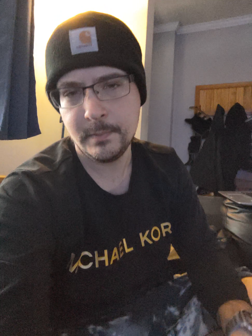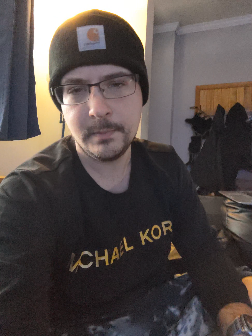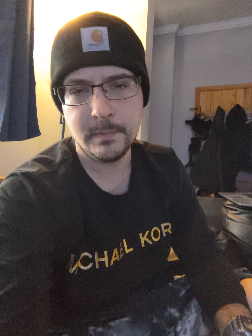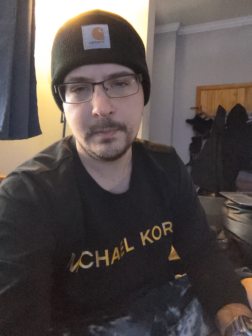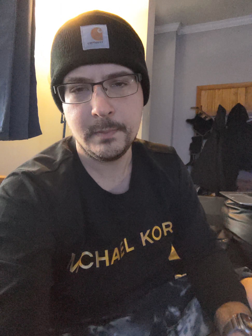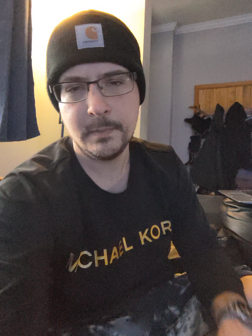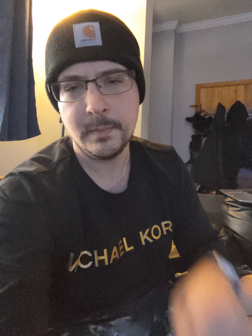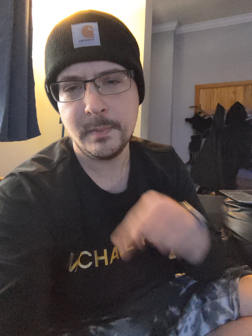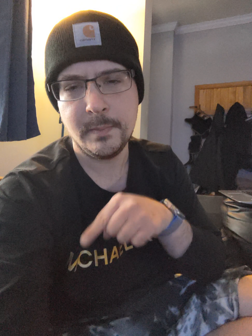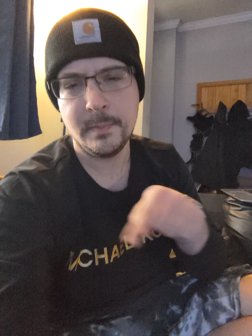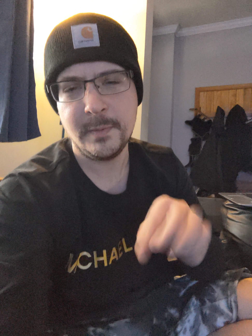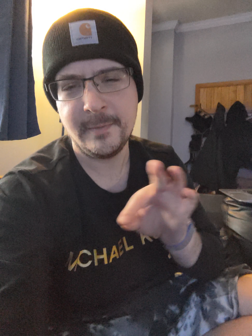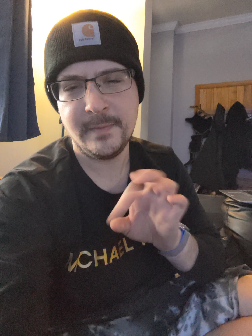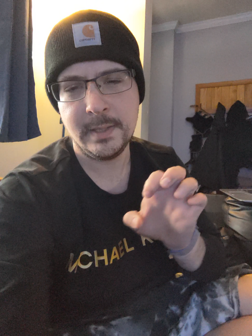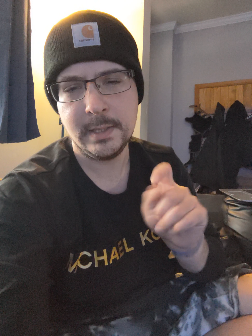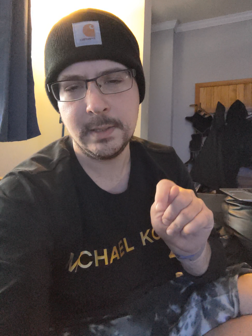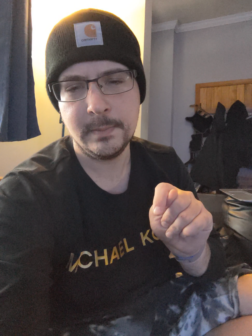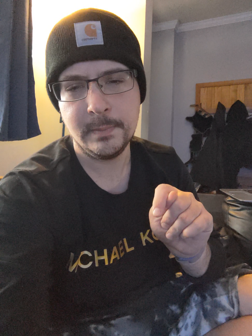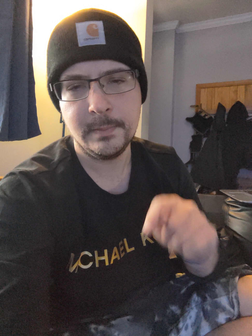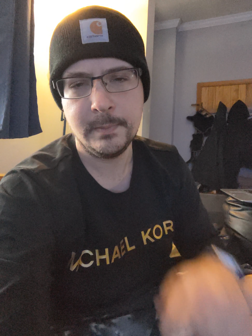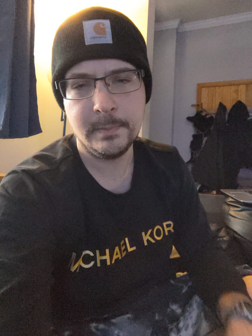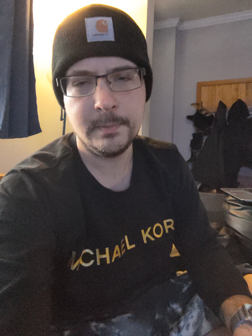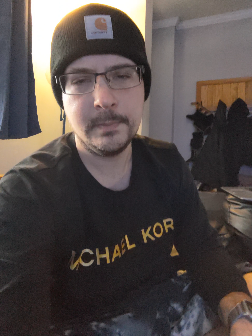feet